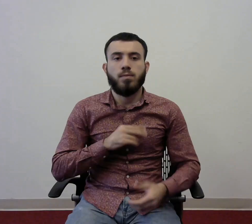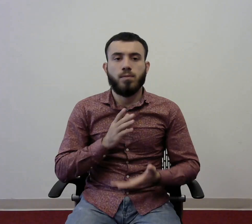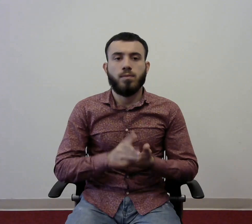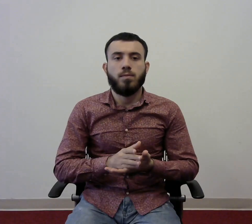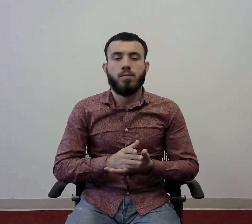var